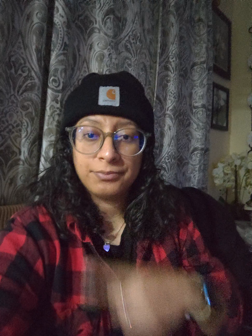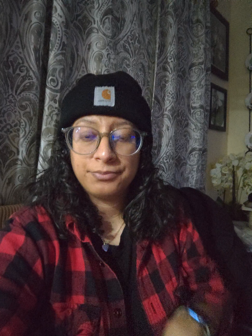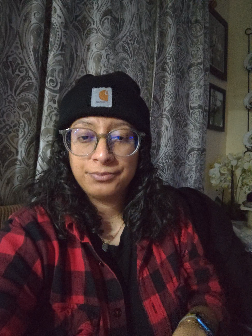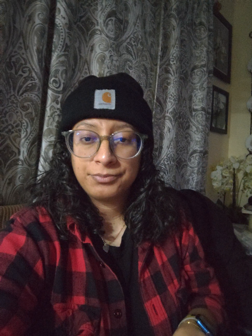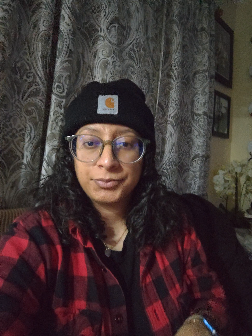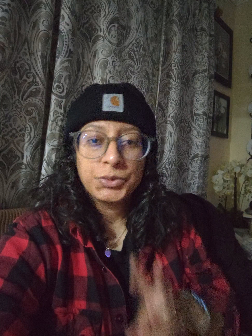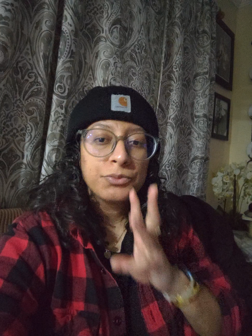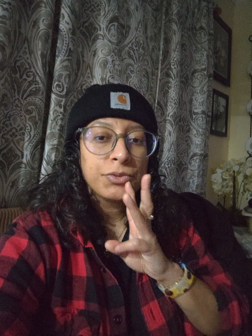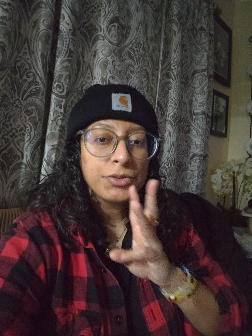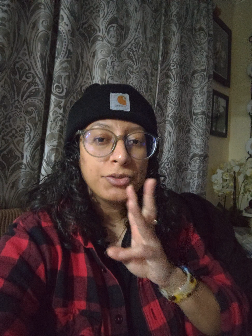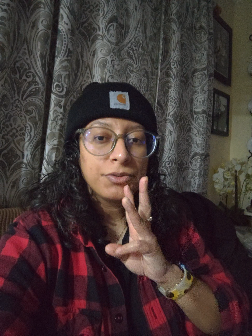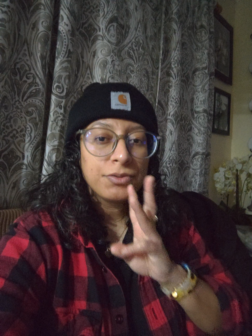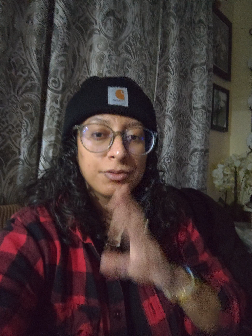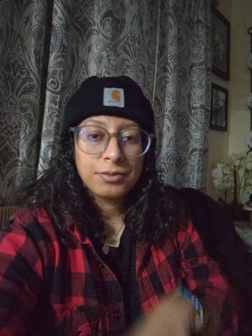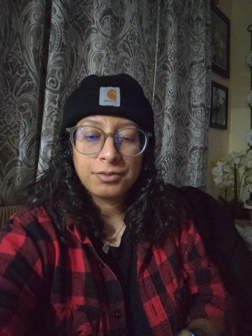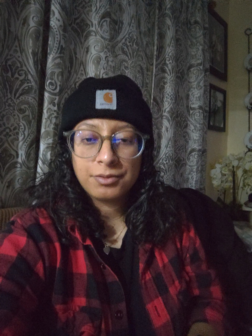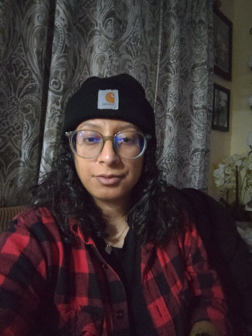water